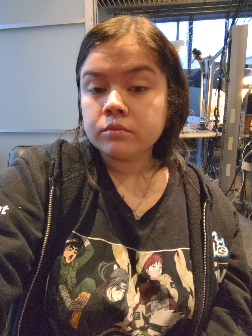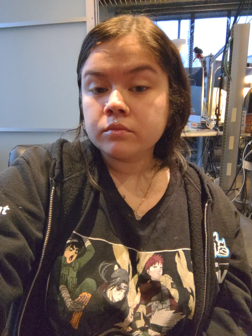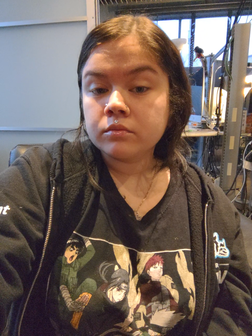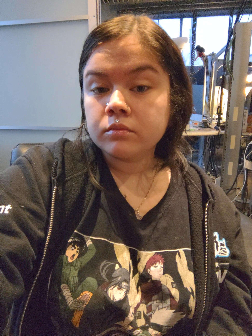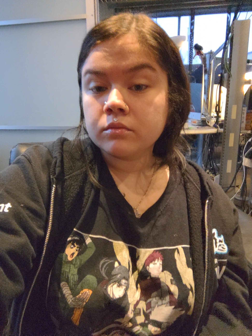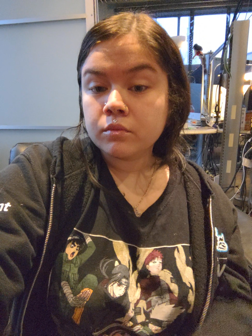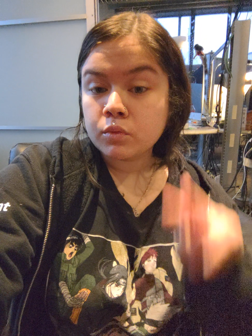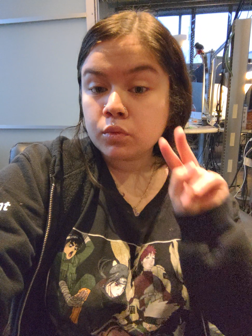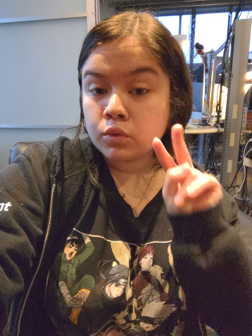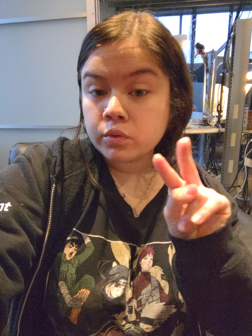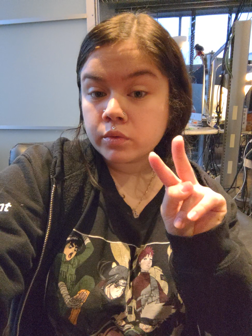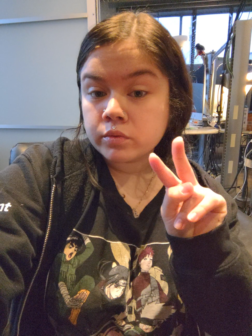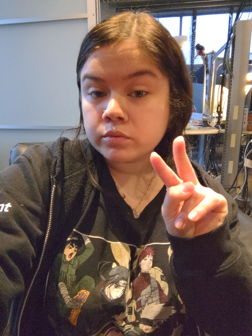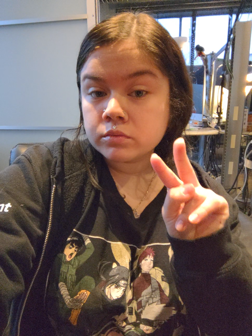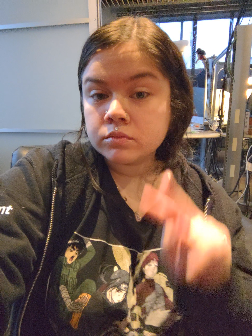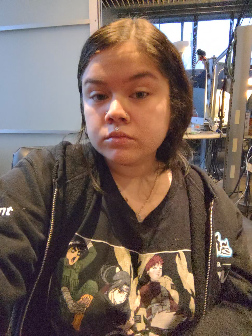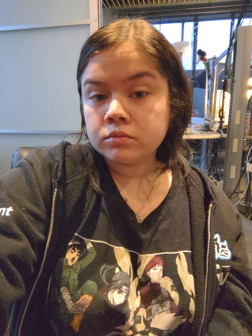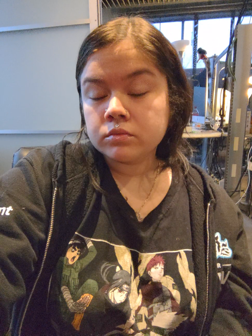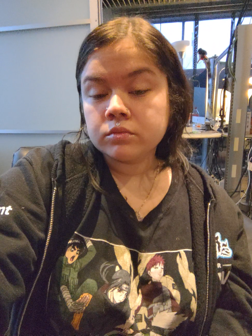look